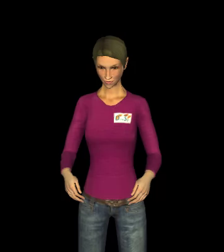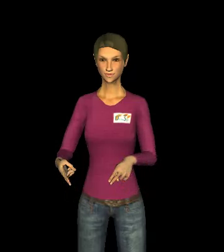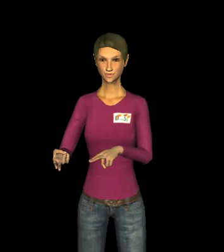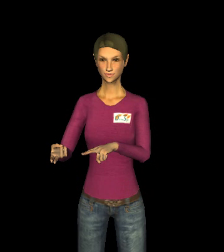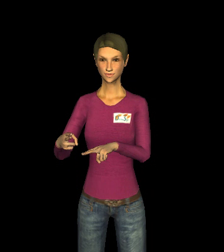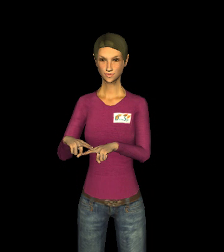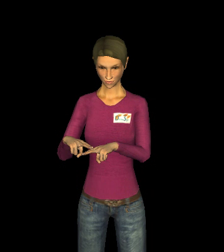موت